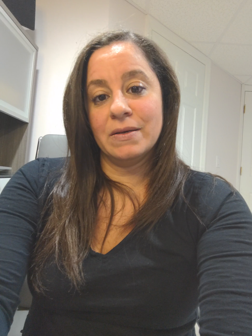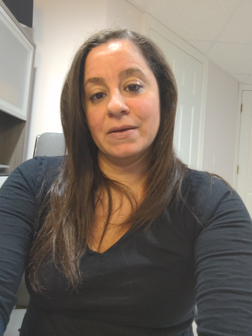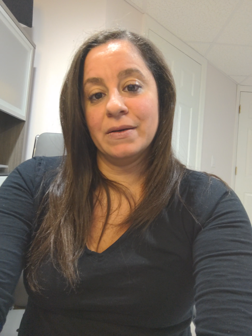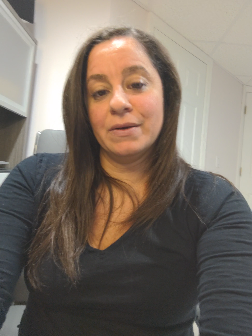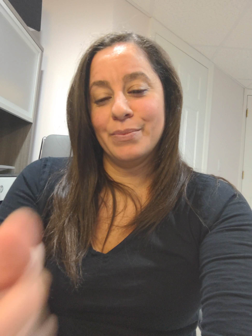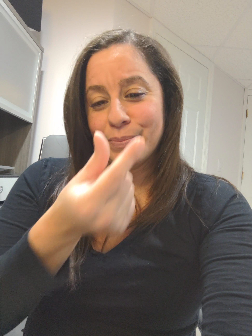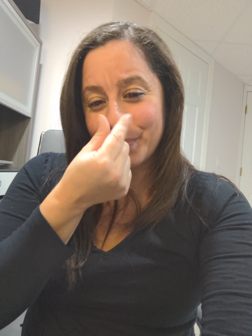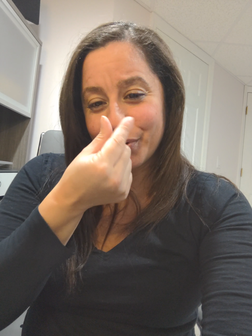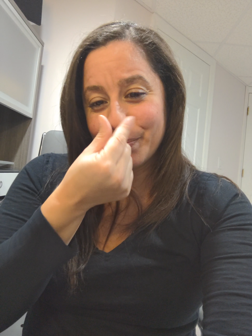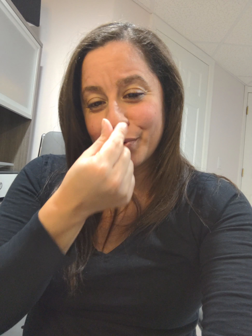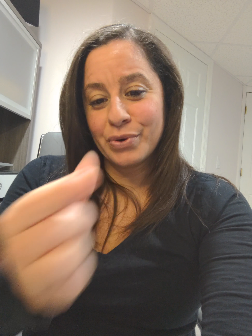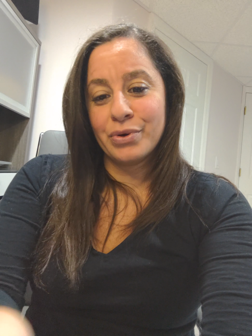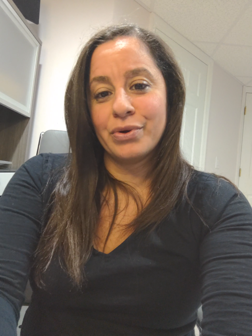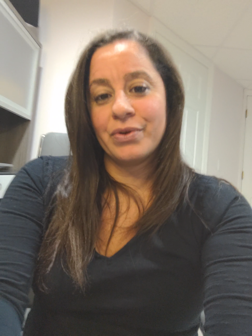potty